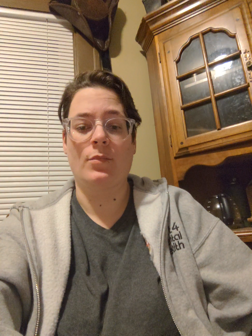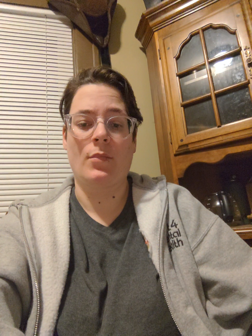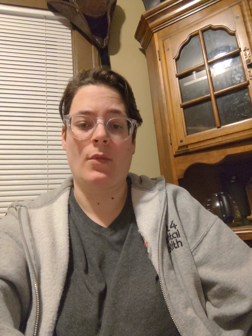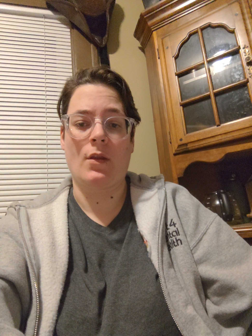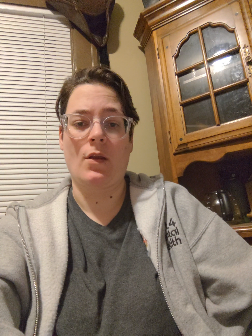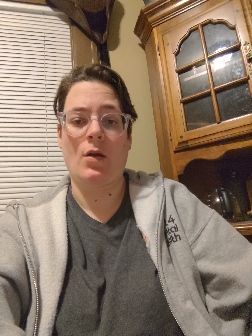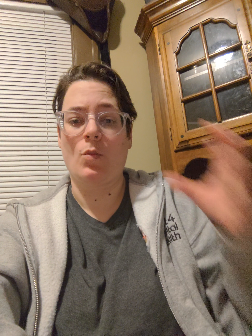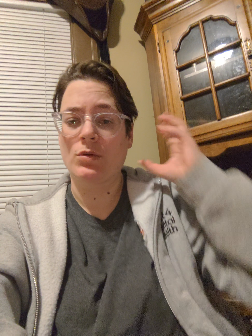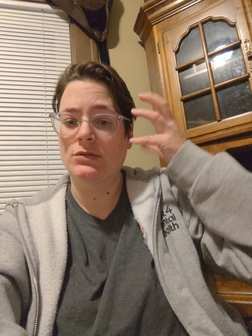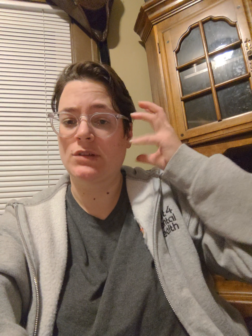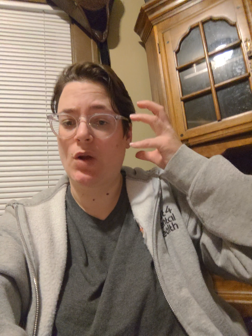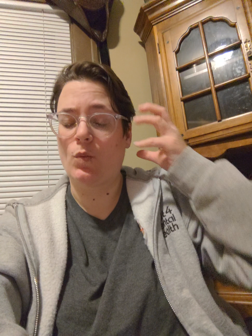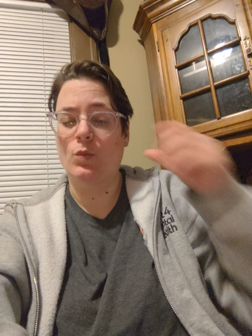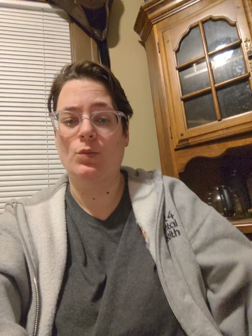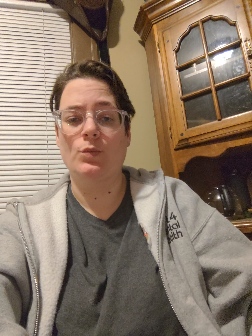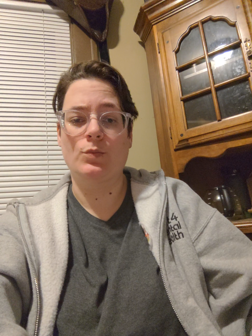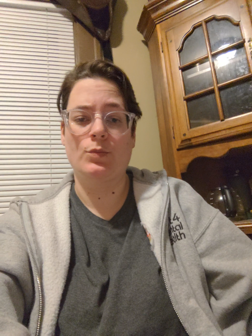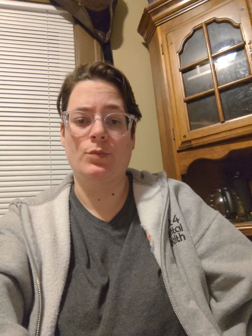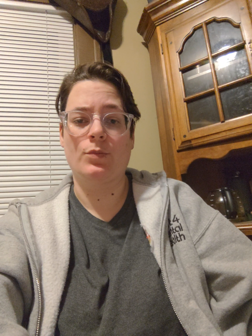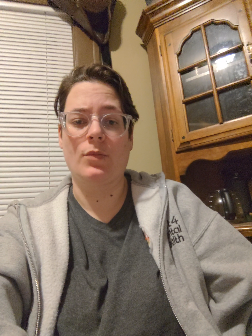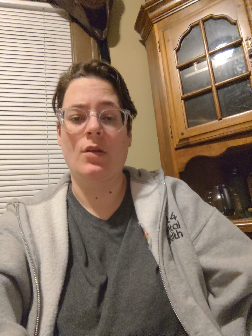radio